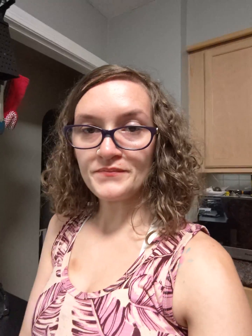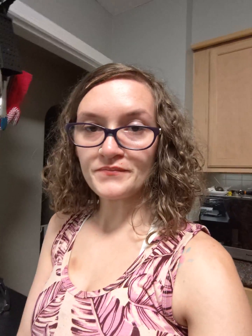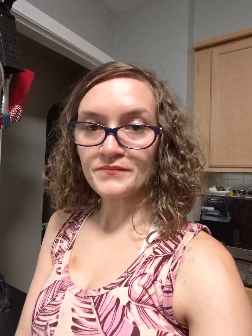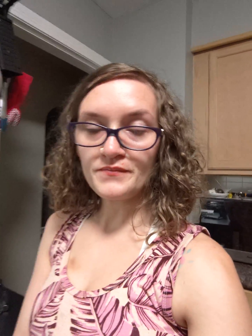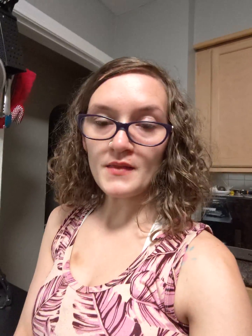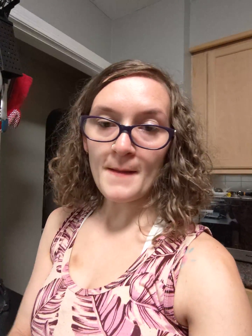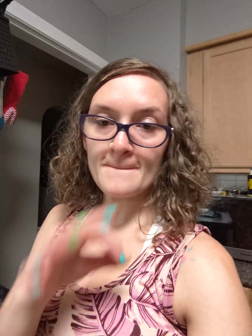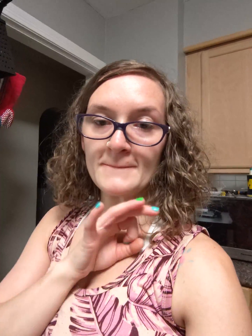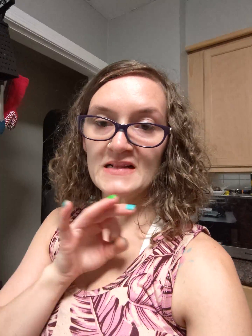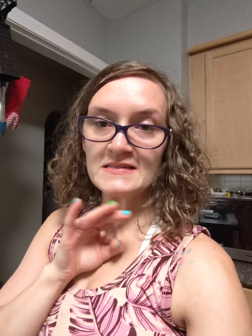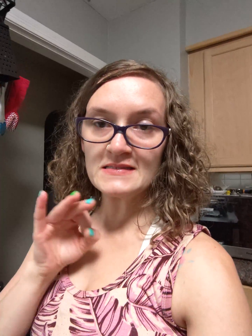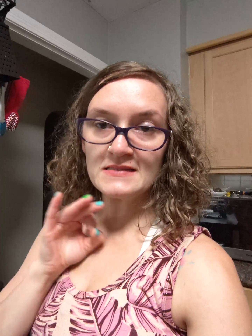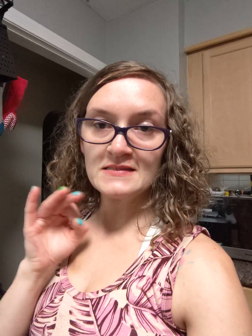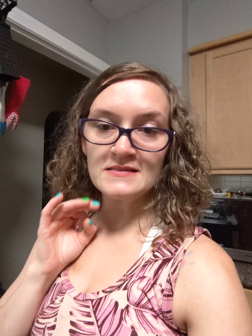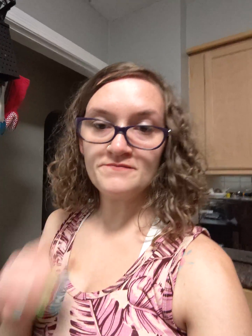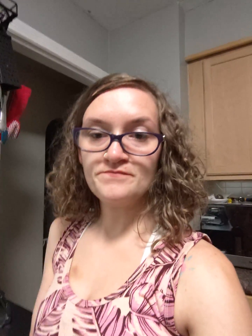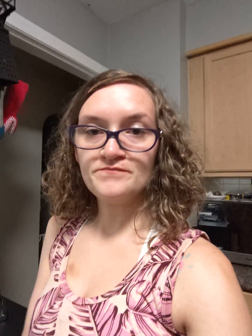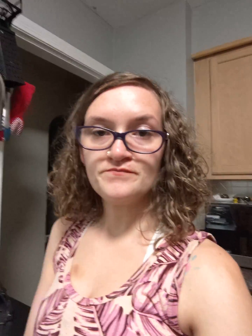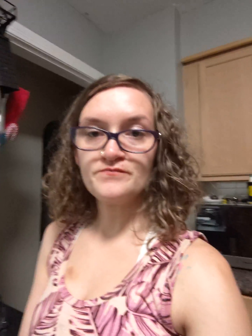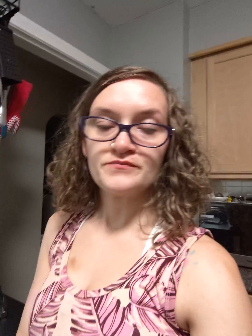beads